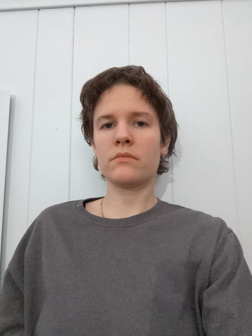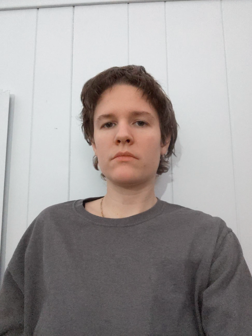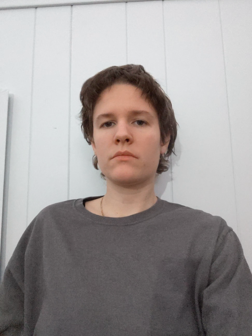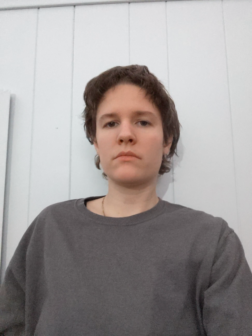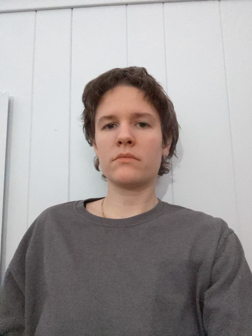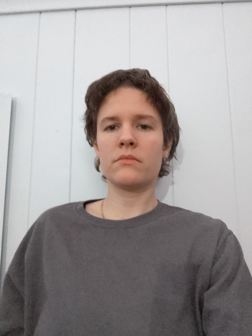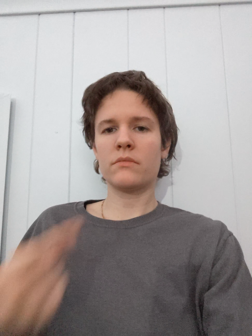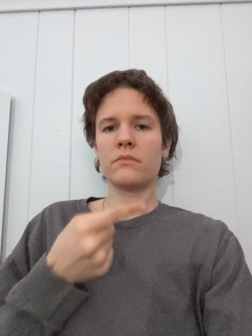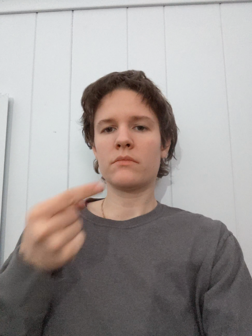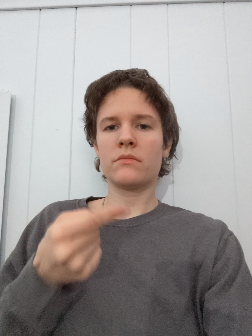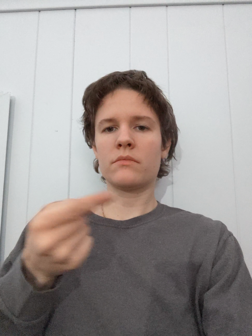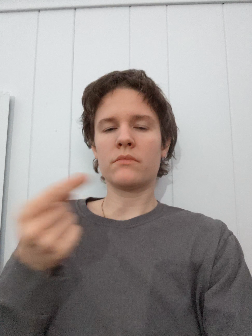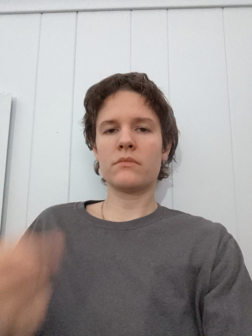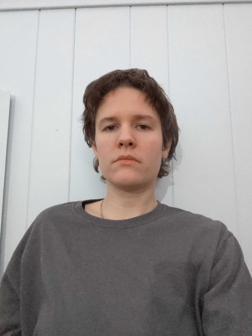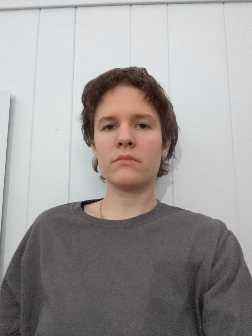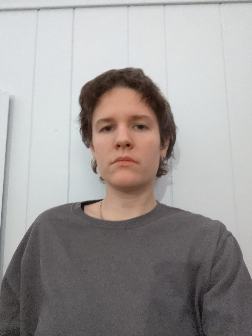owie